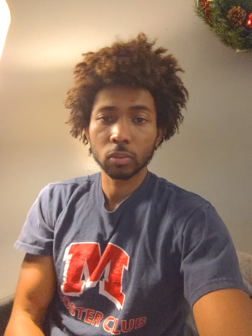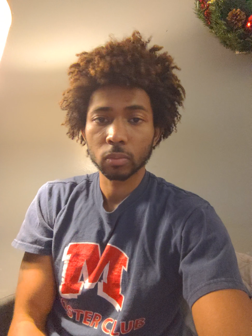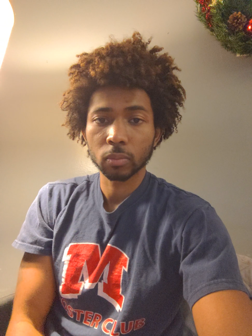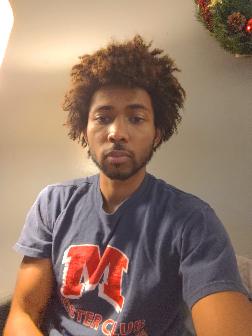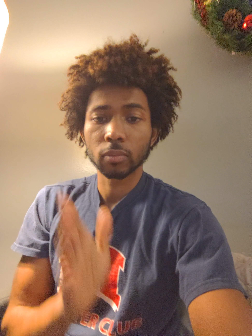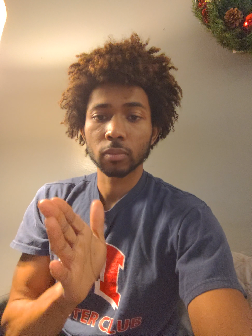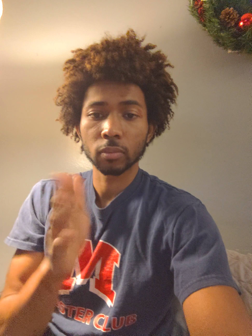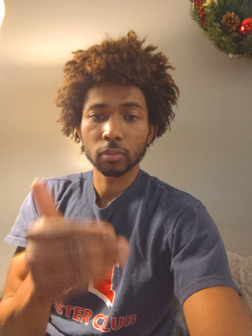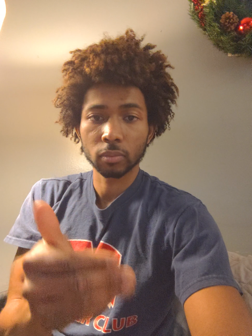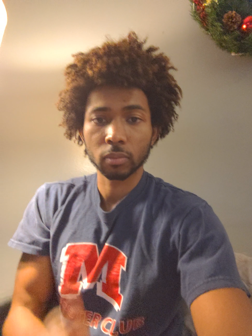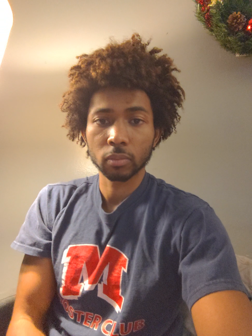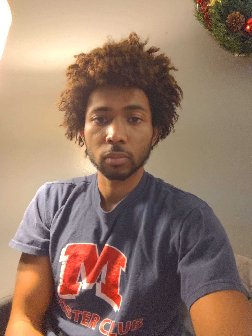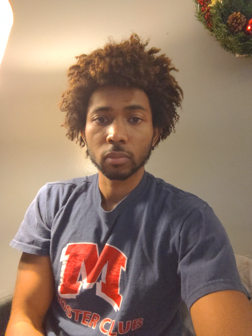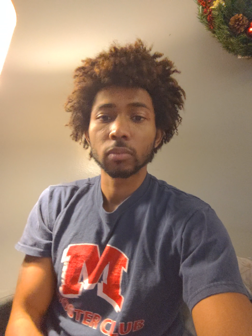room